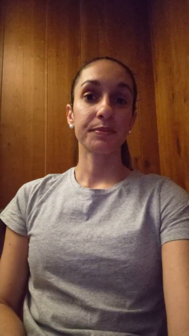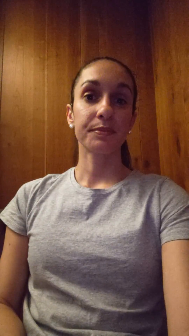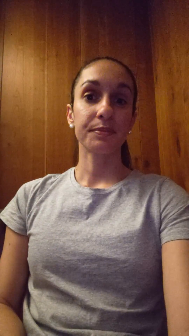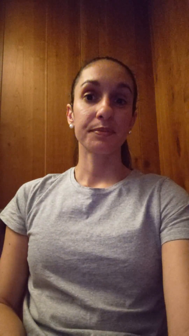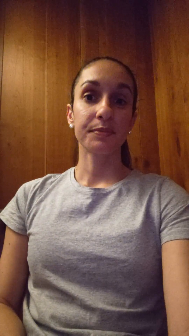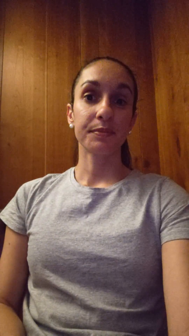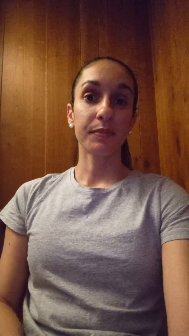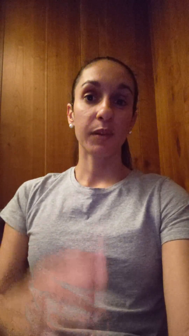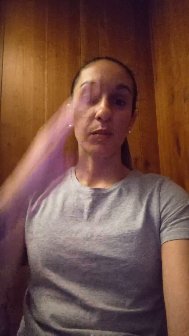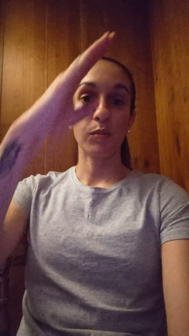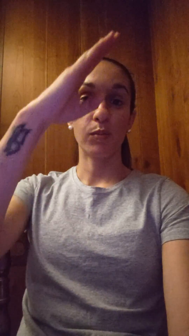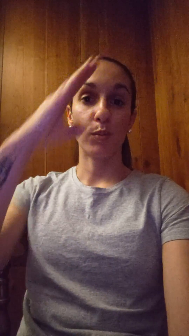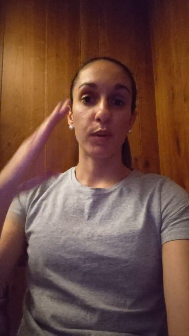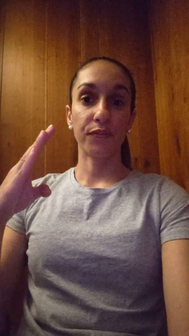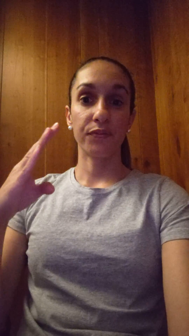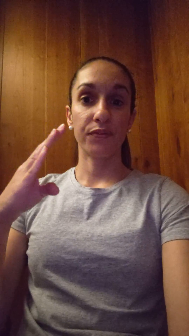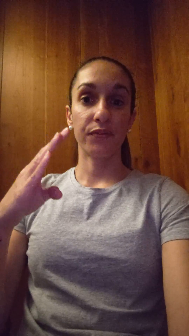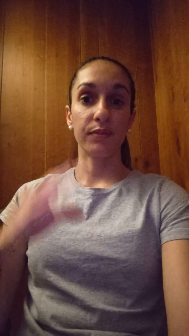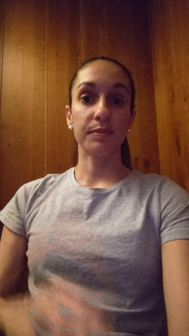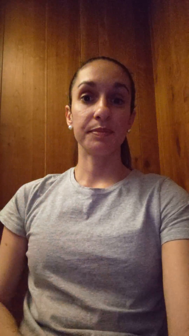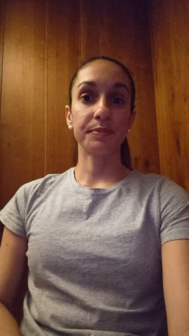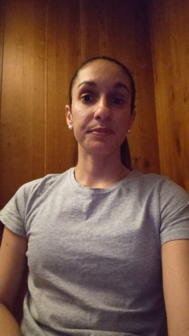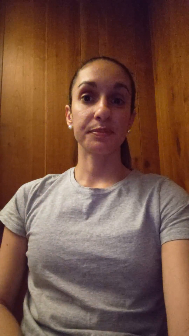roof